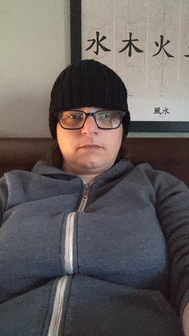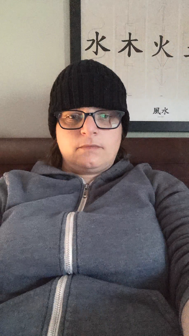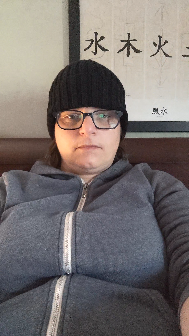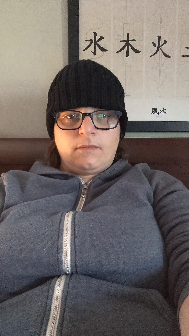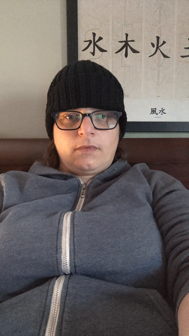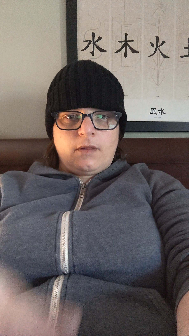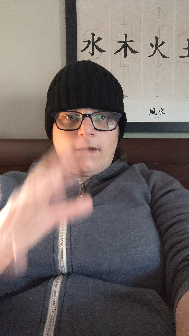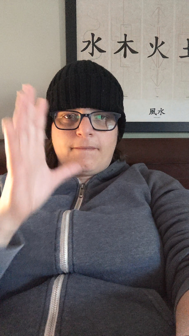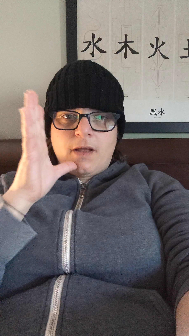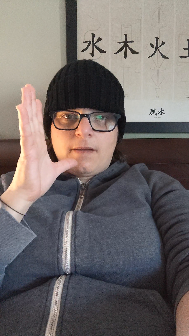mommy